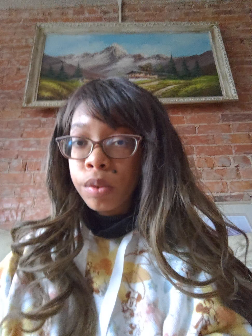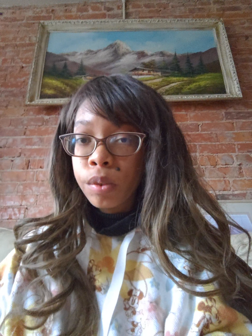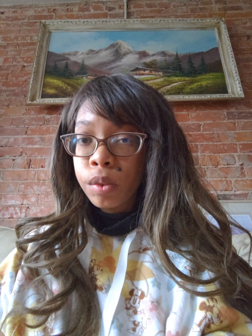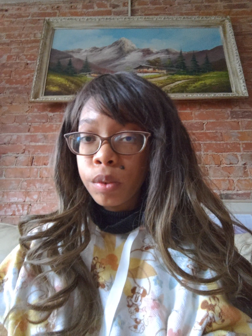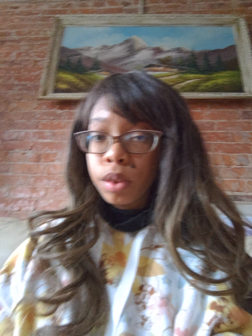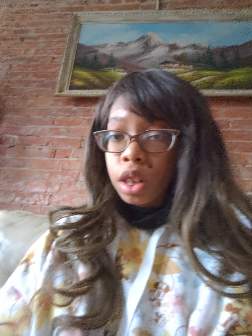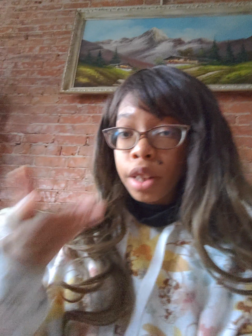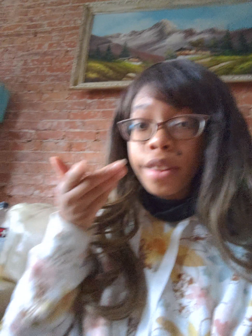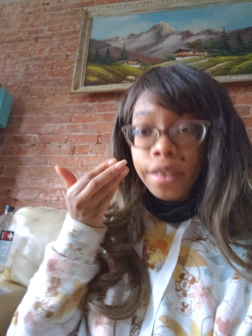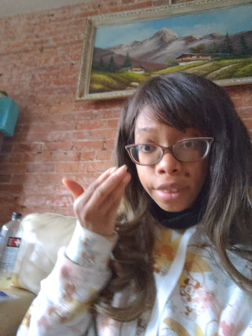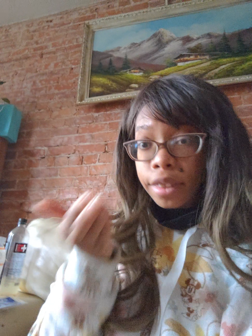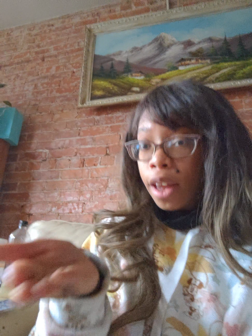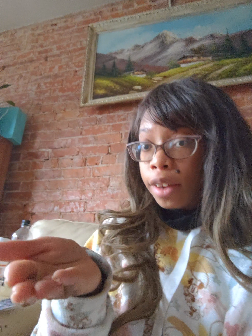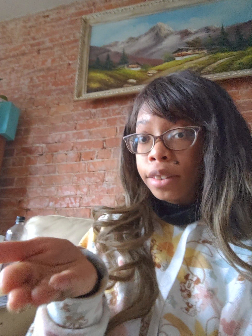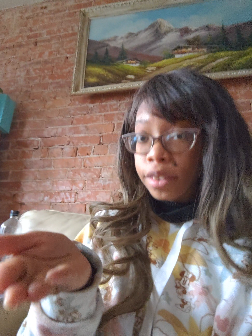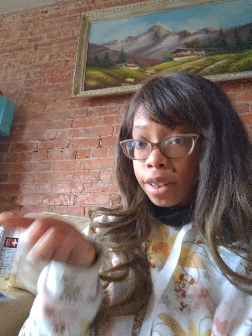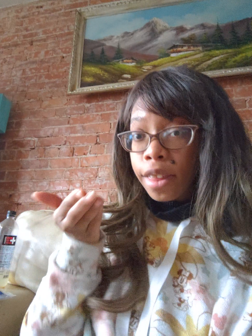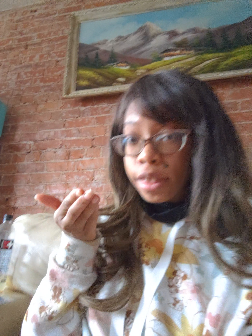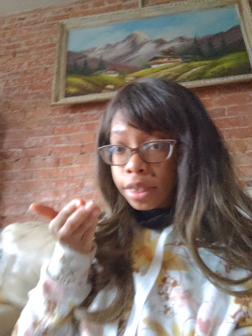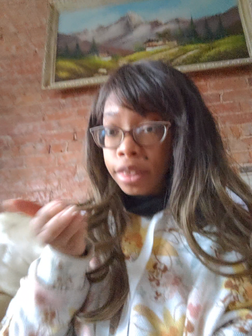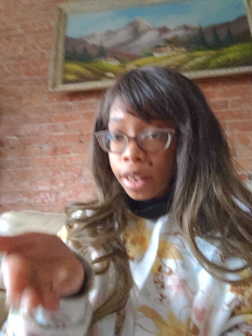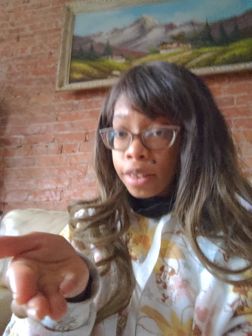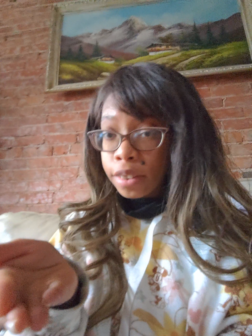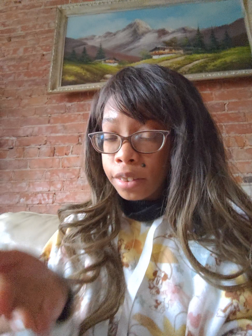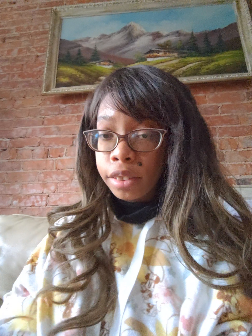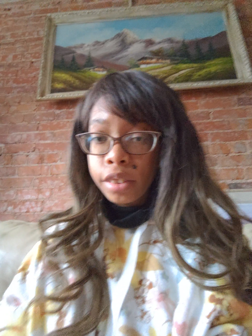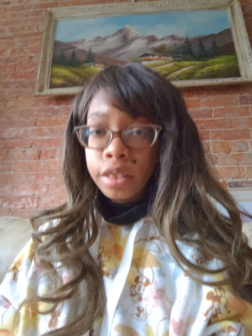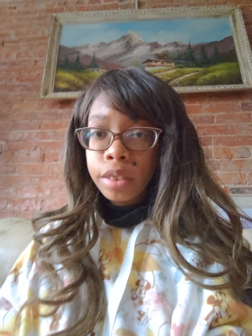there